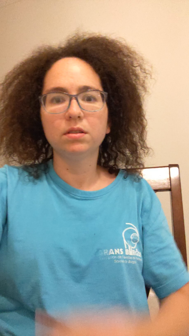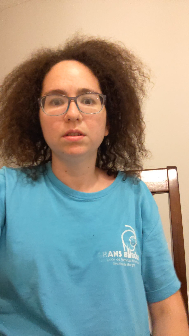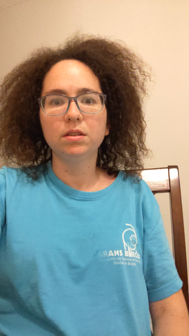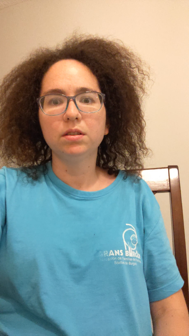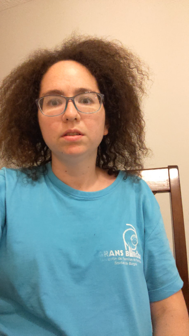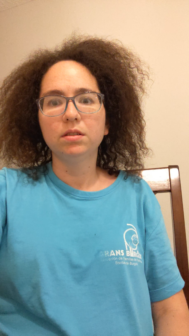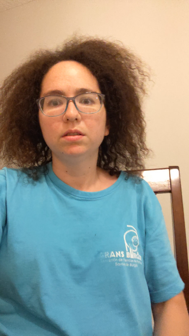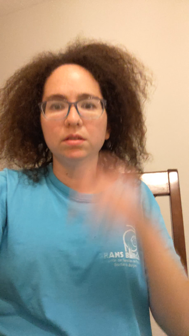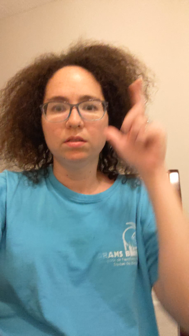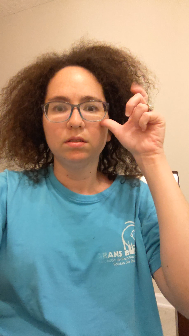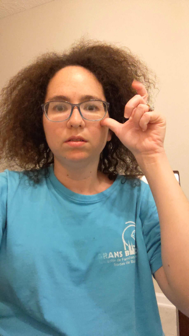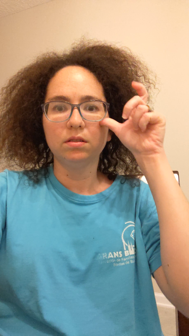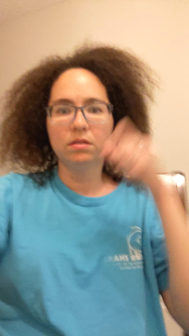camera